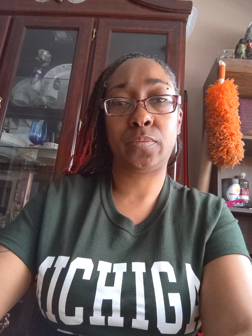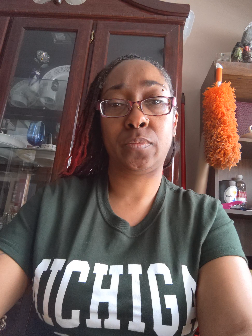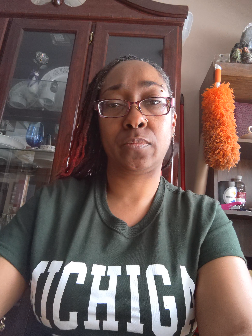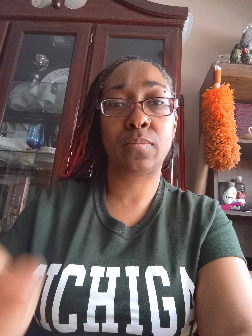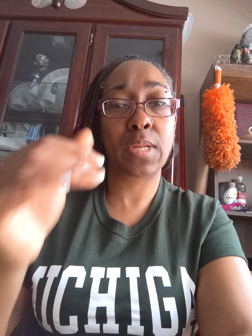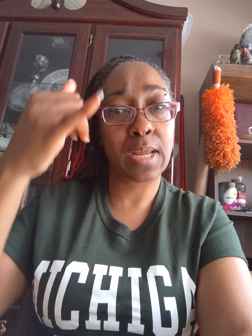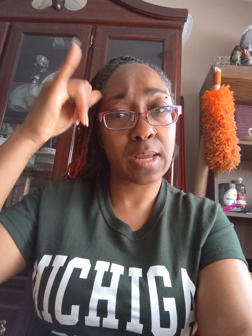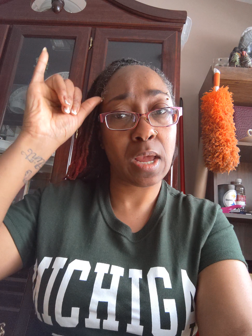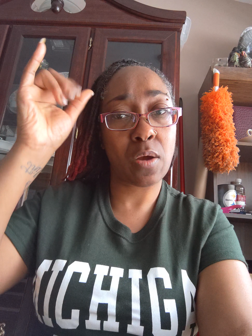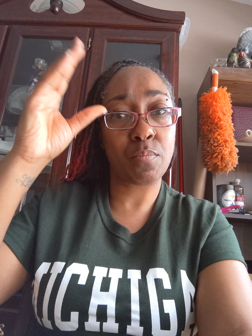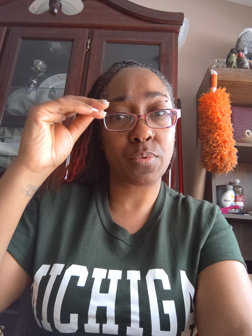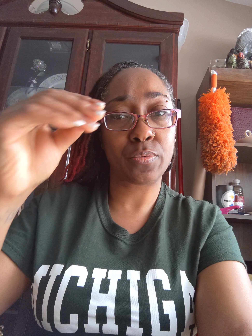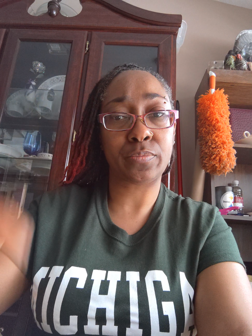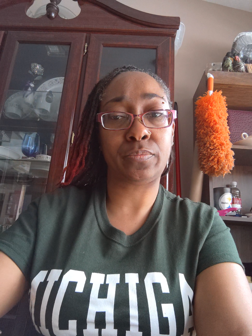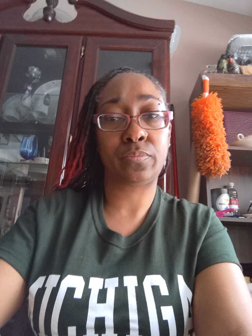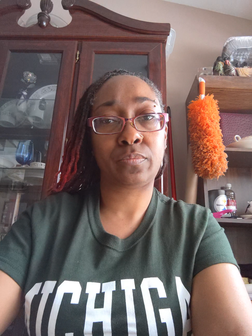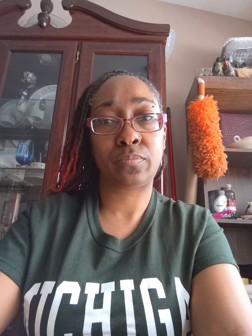cowboy